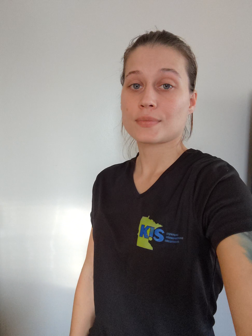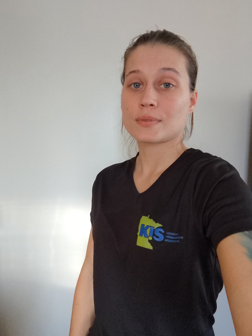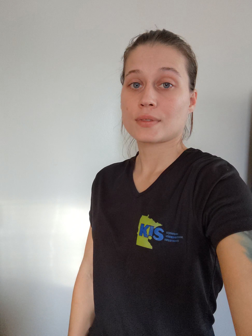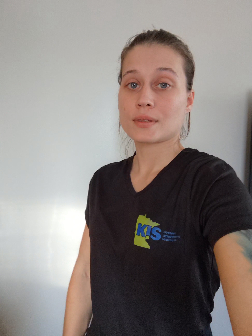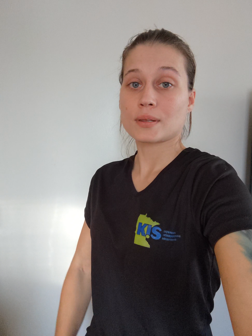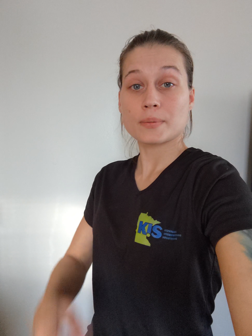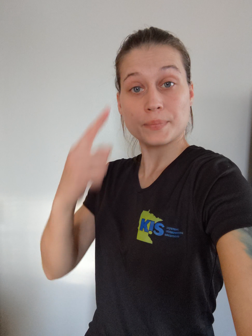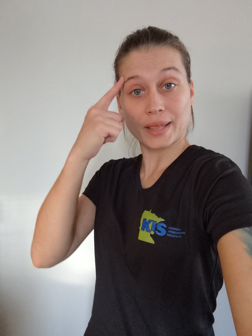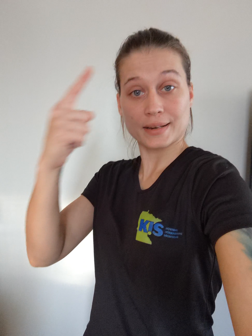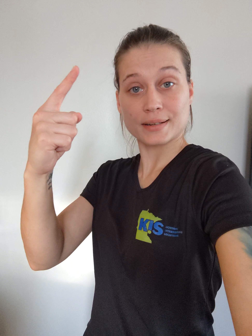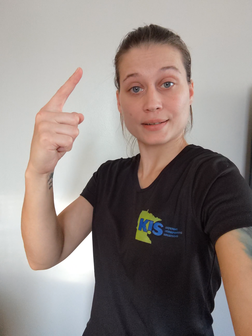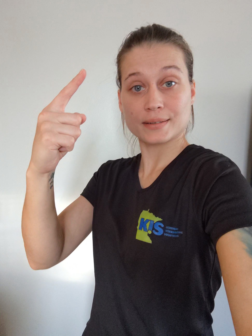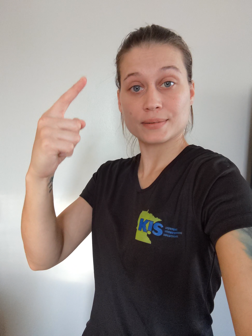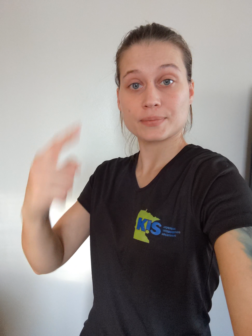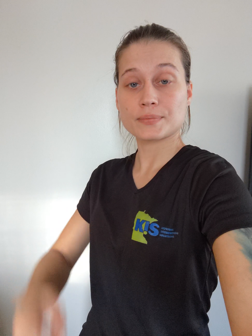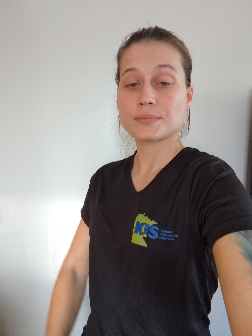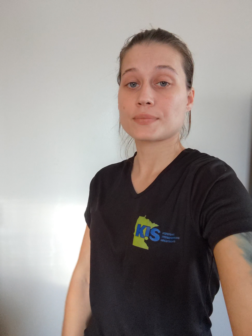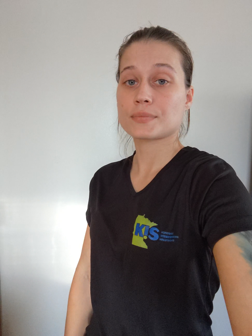penny